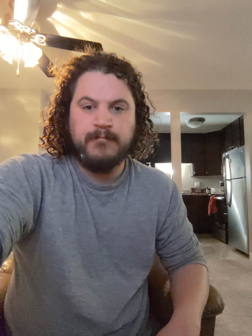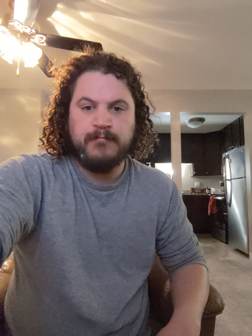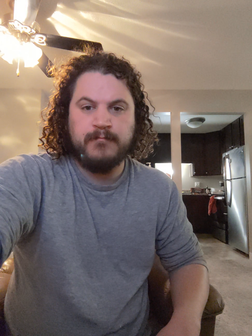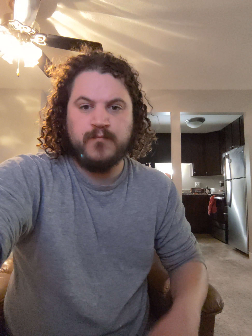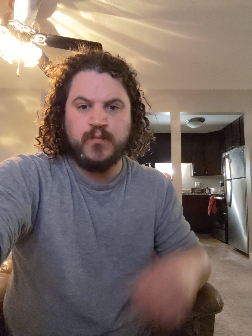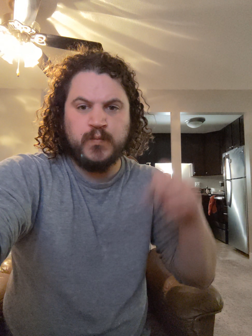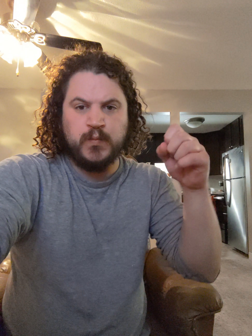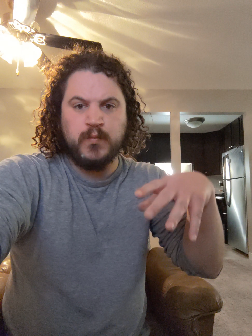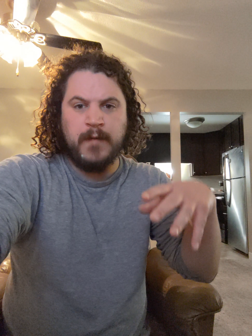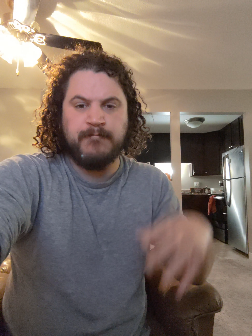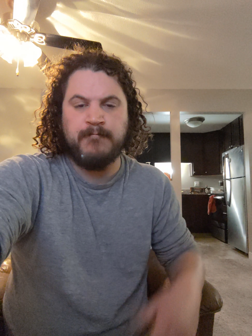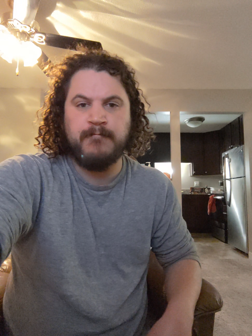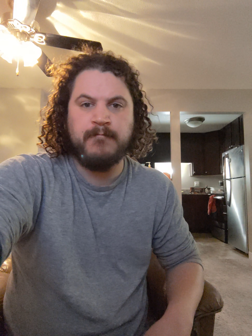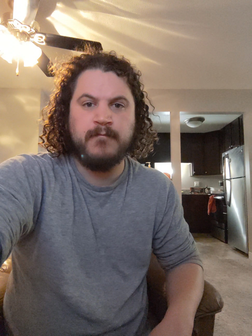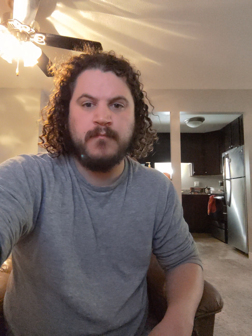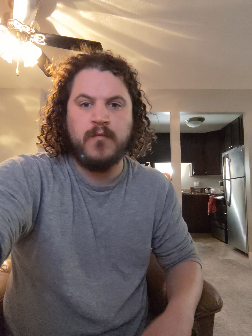drop